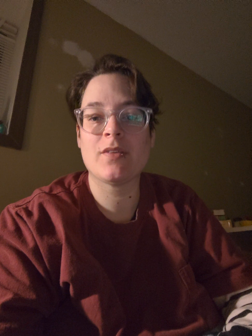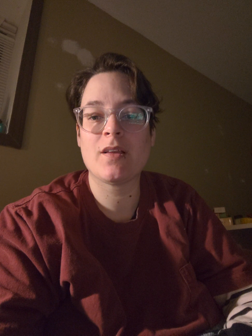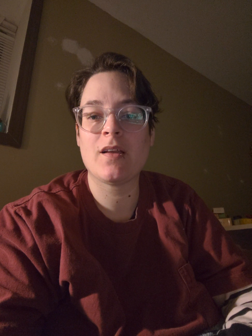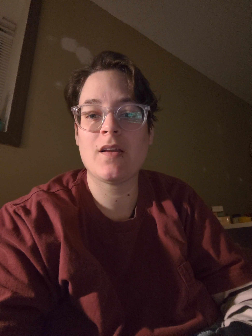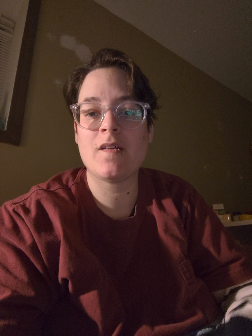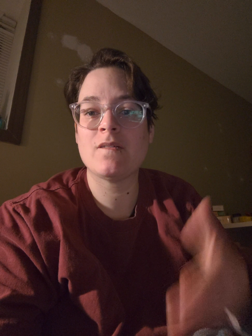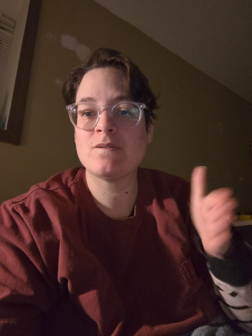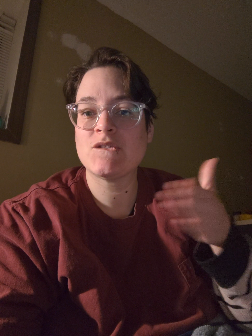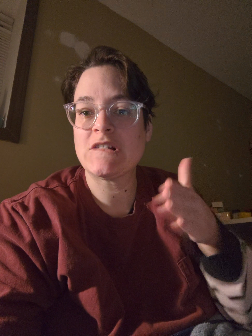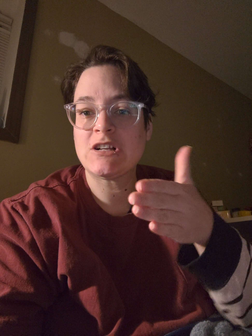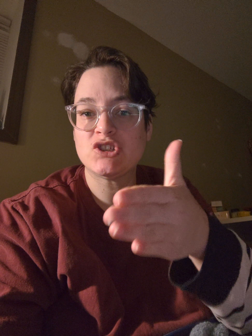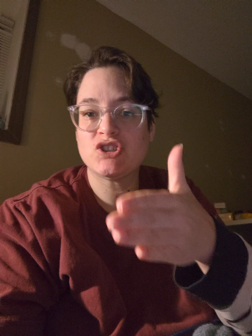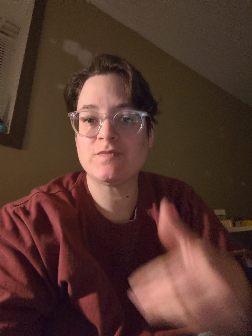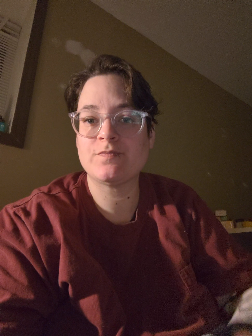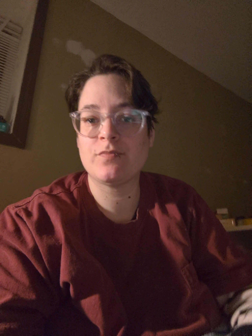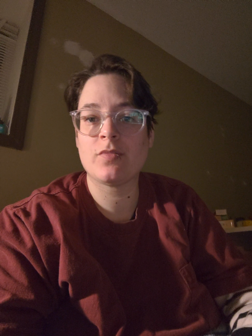fish